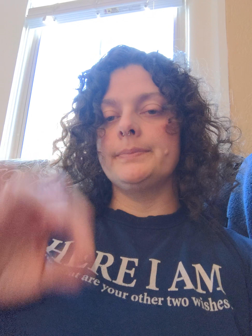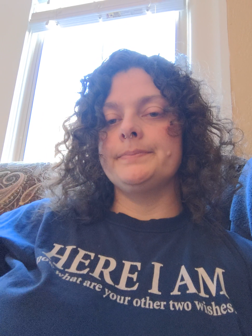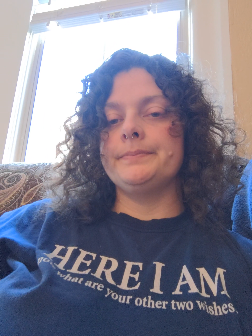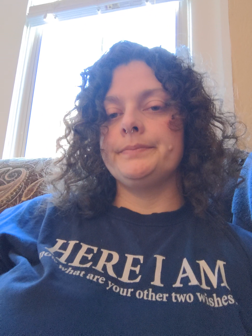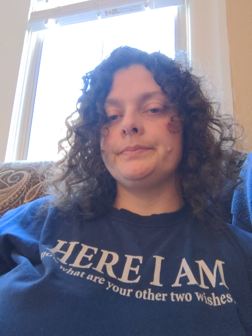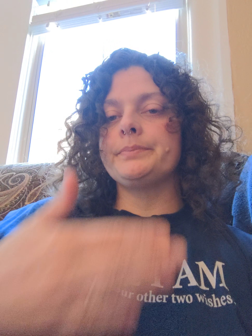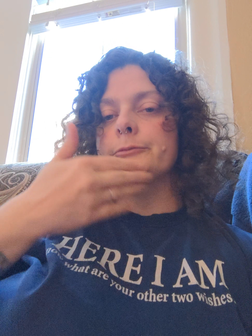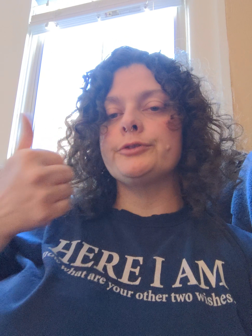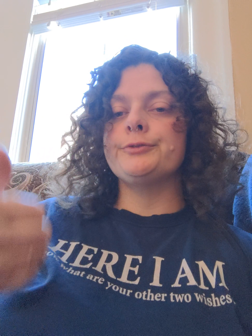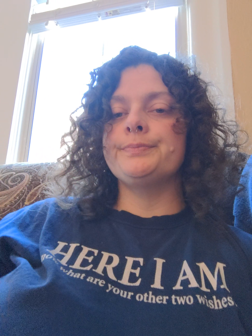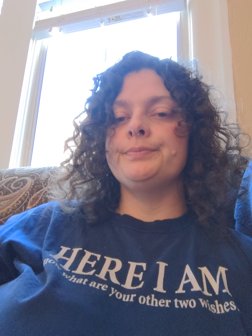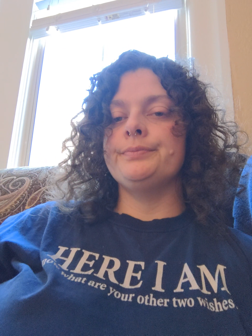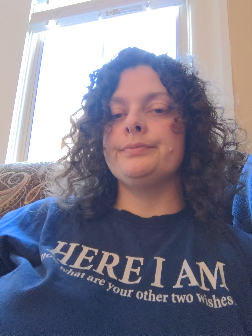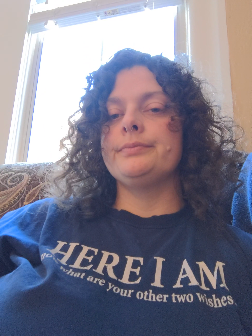better